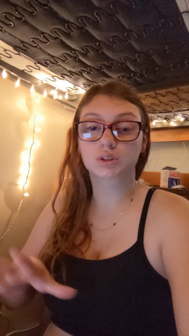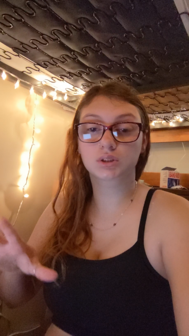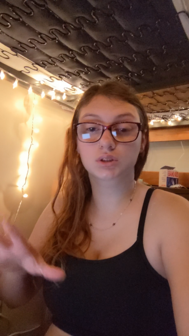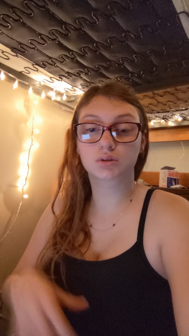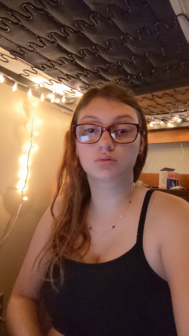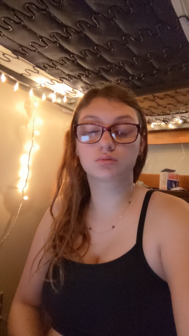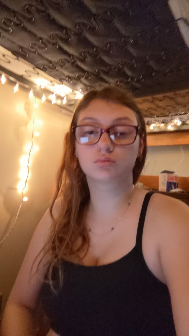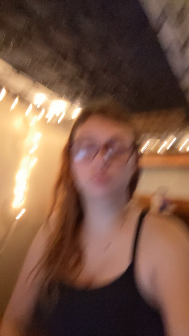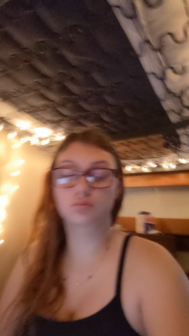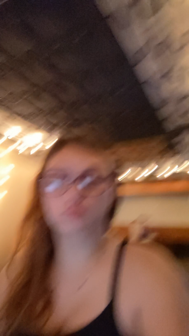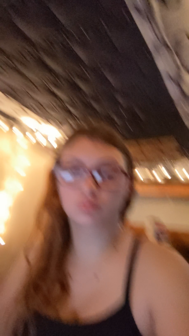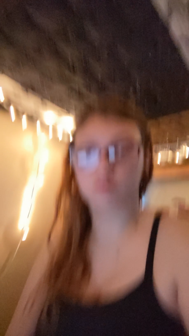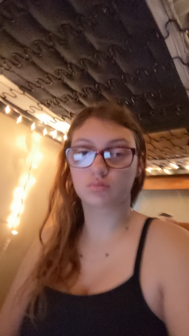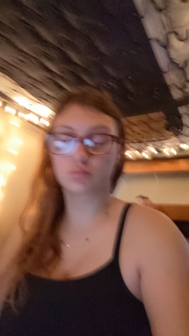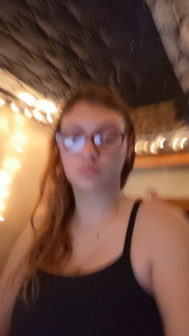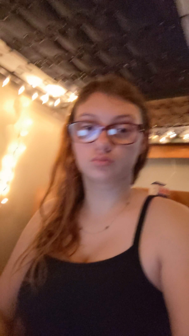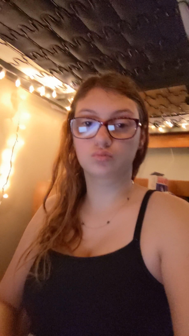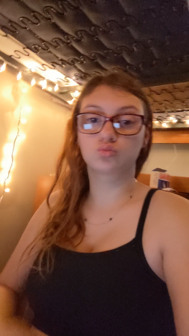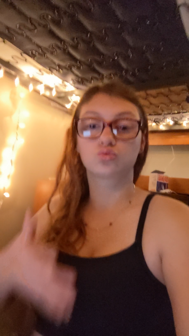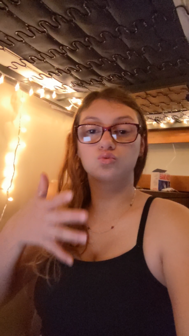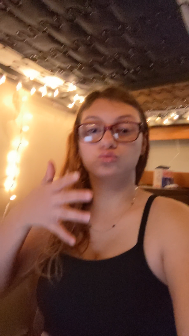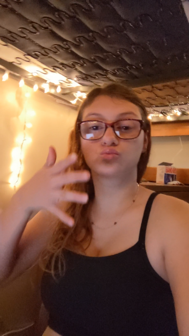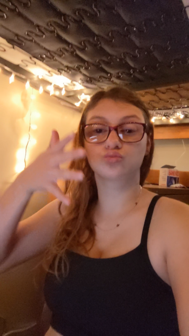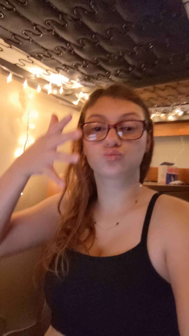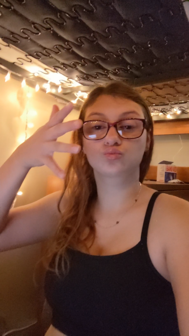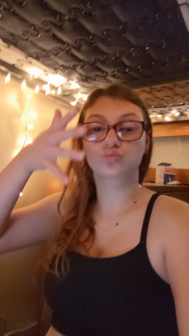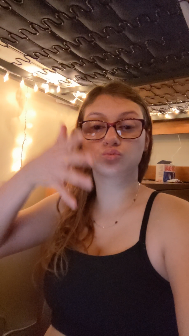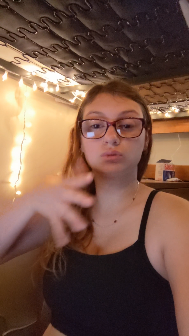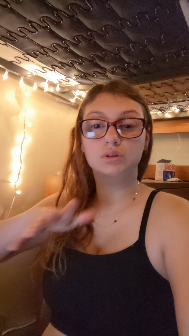dress